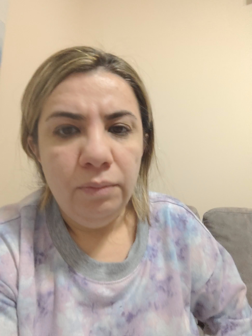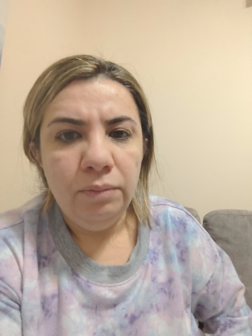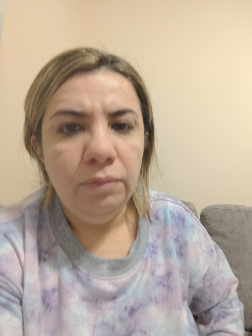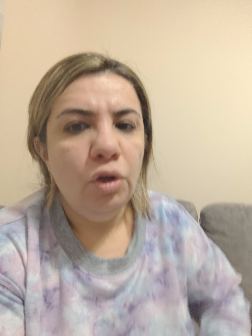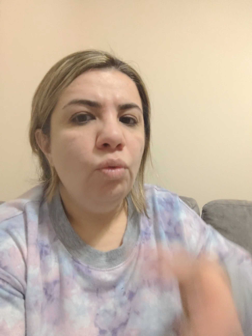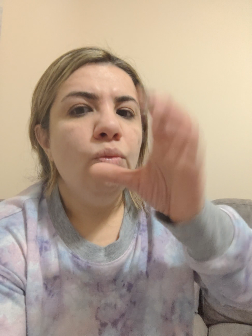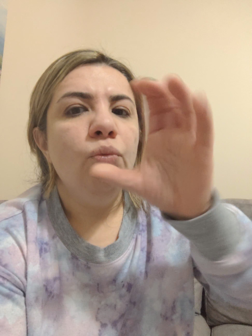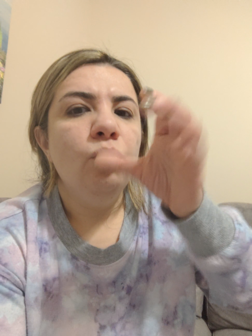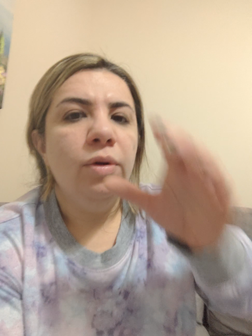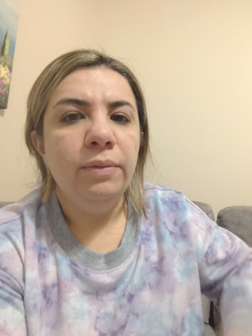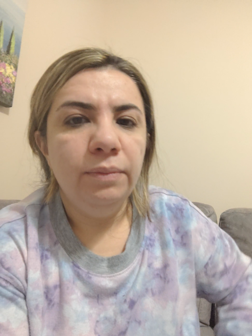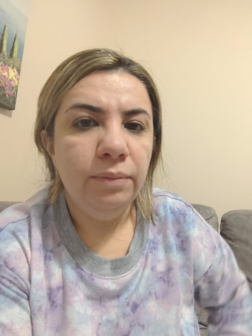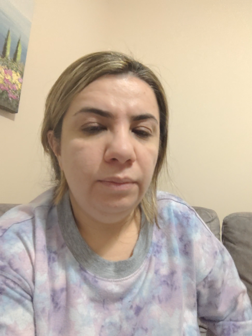drink